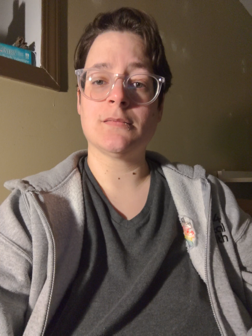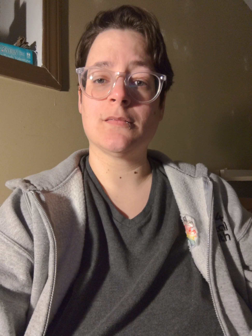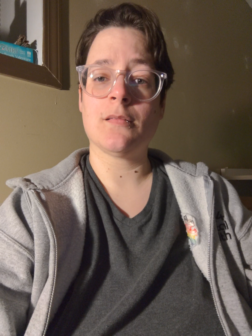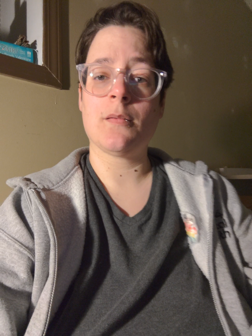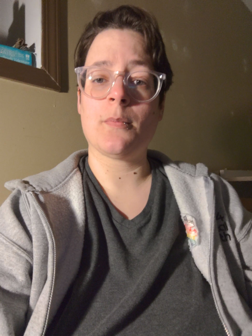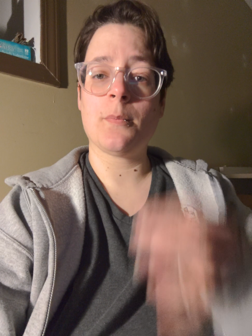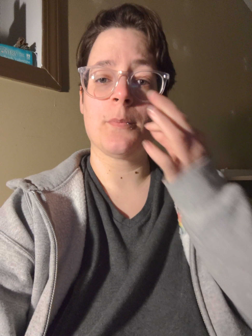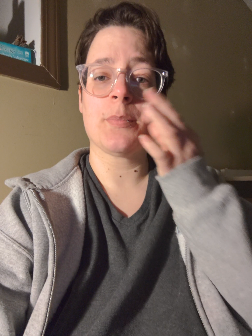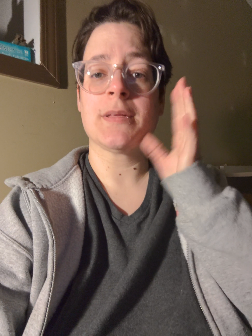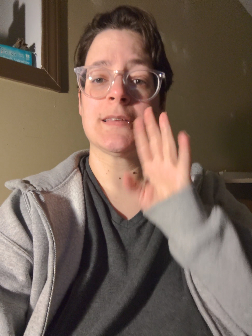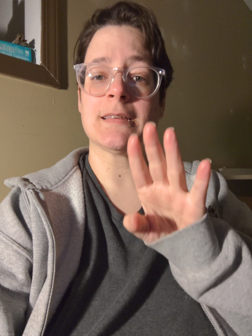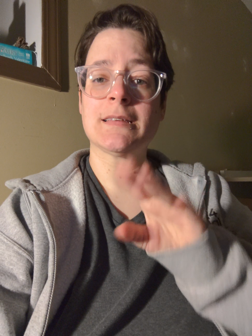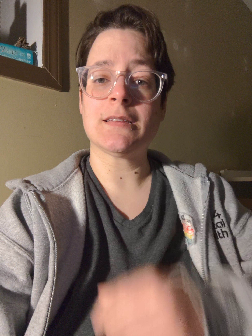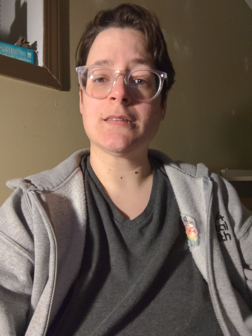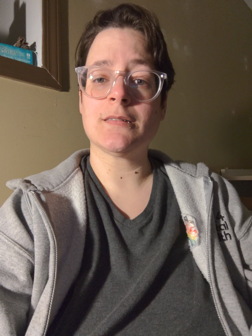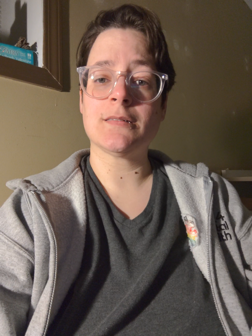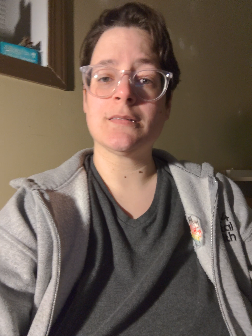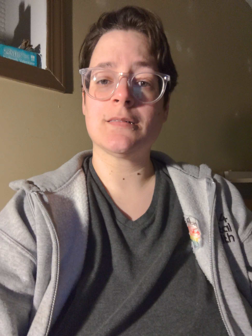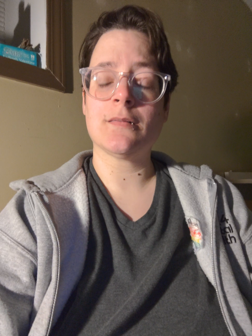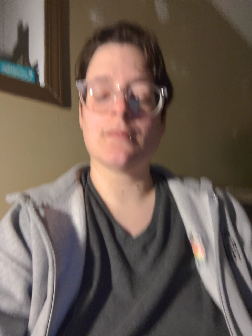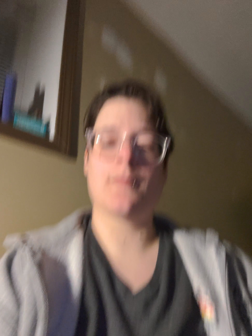bee